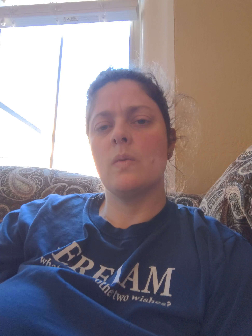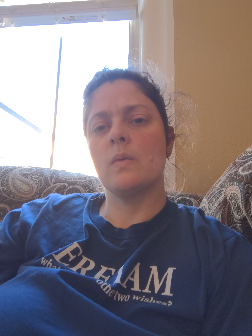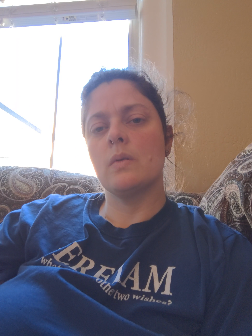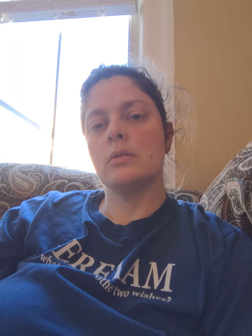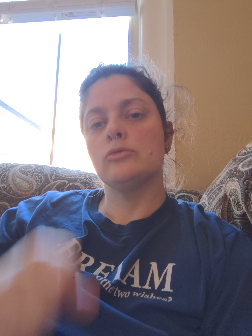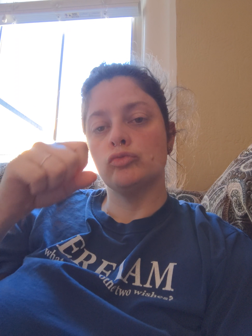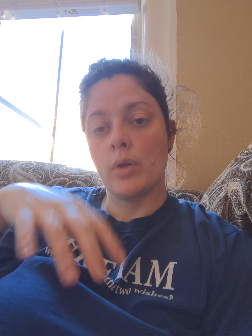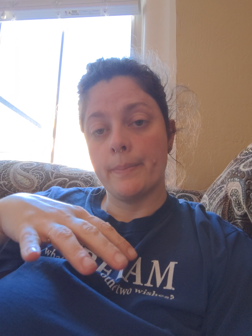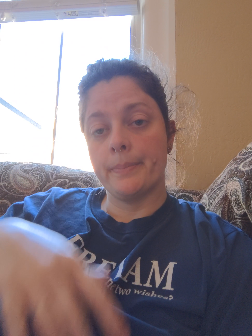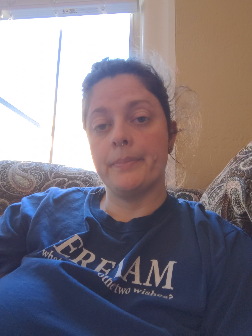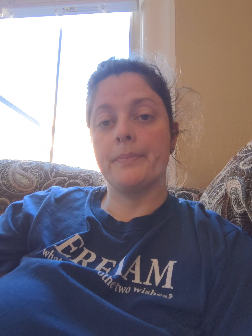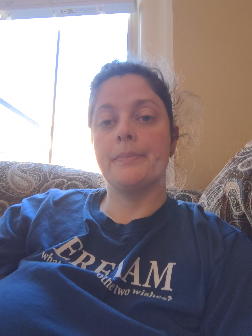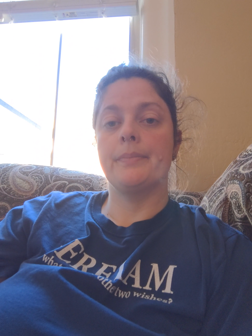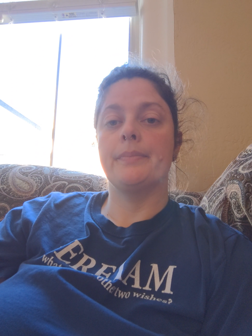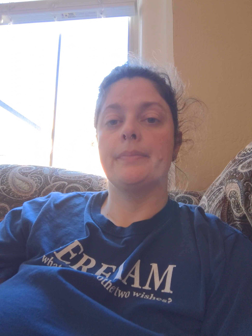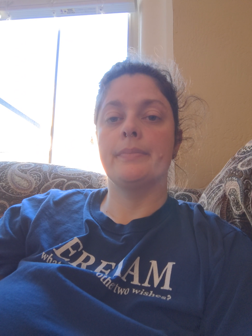drop